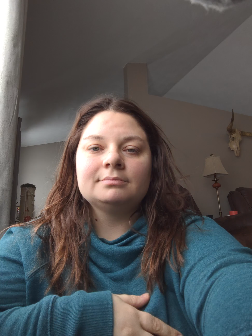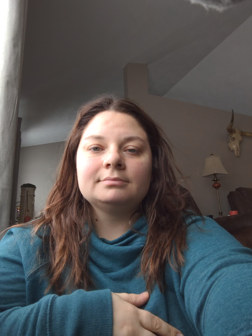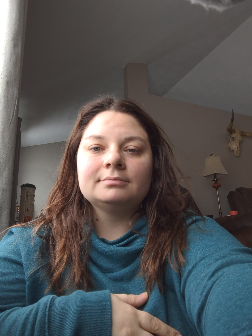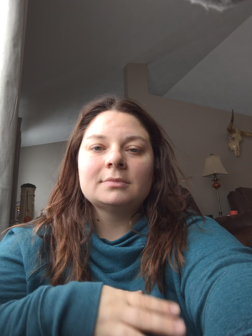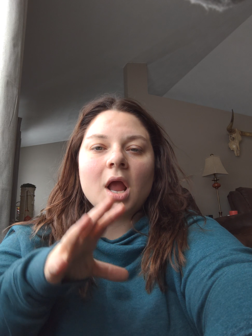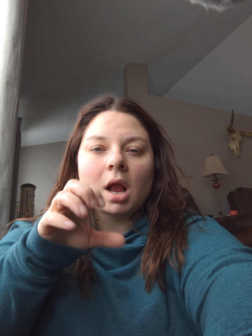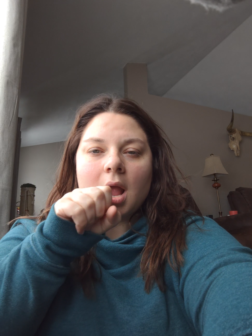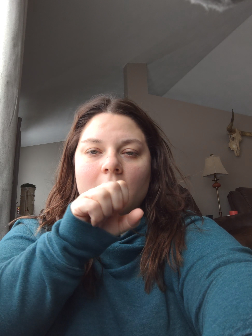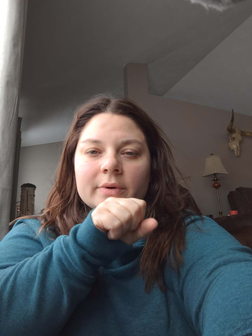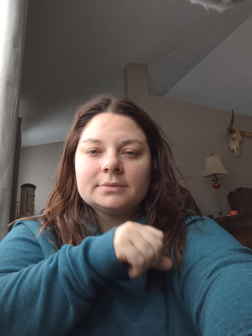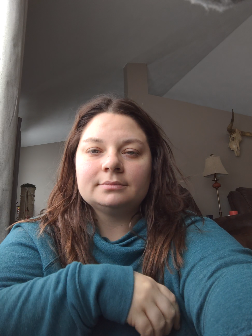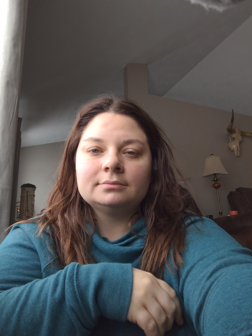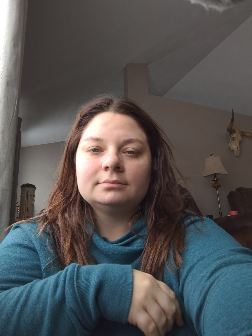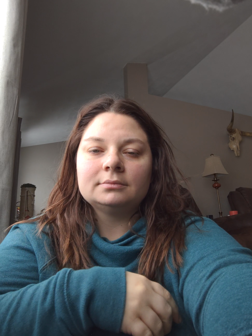carrot